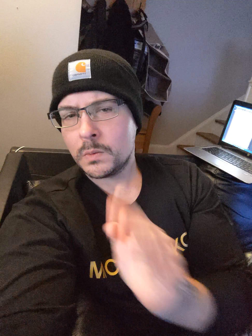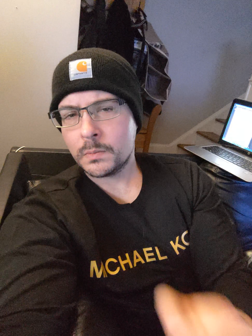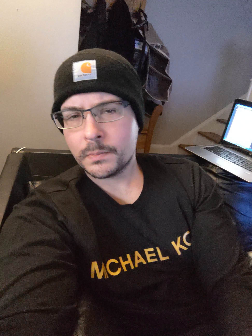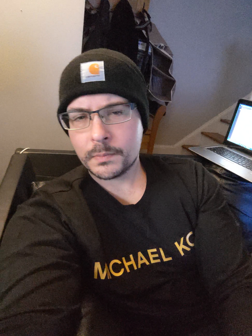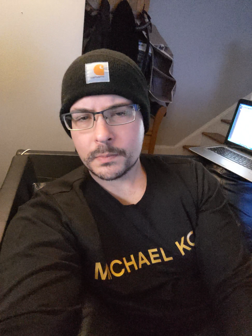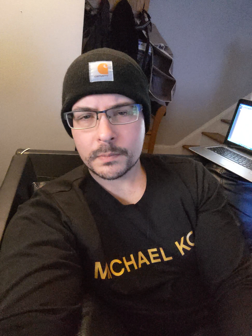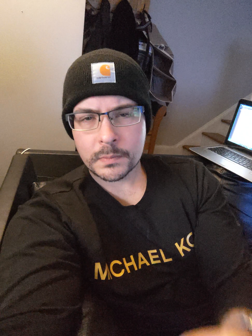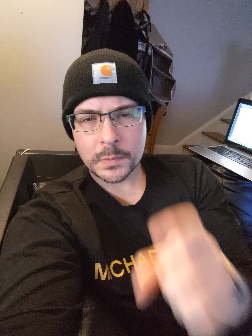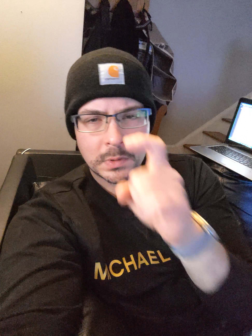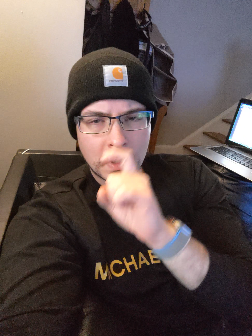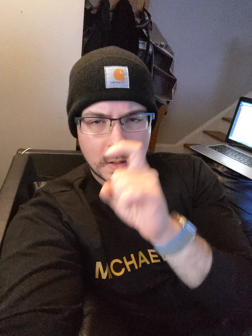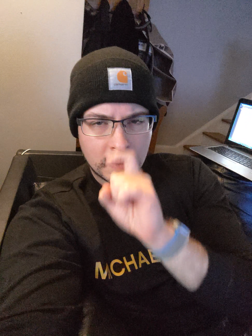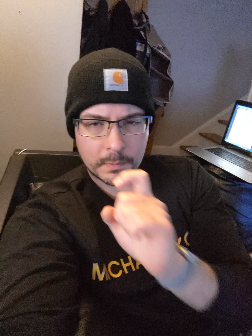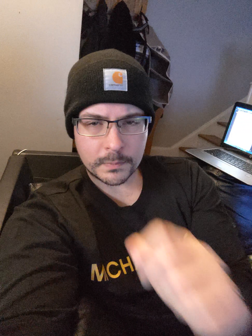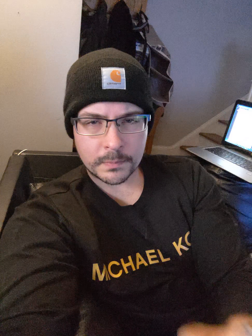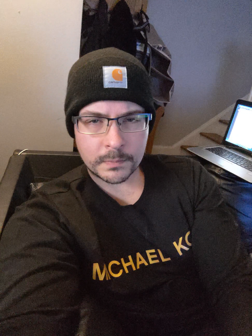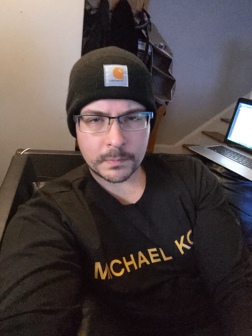doll